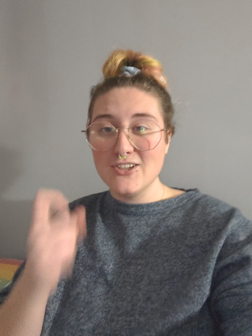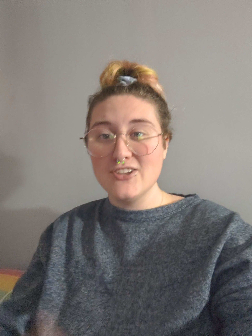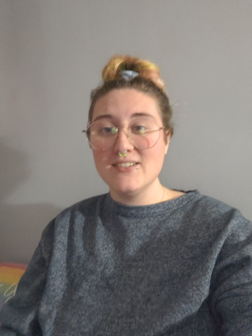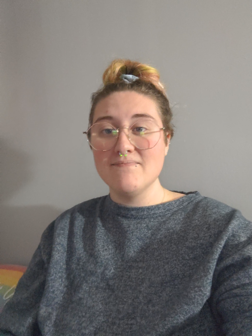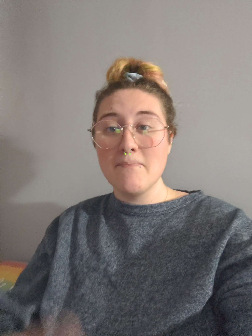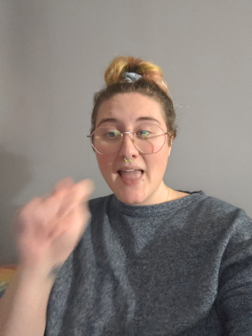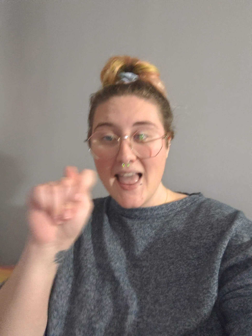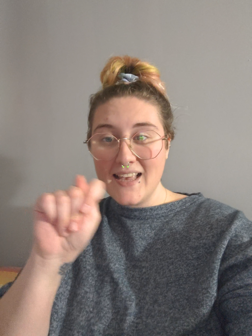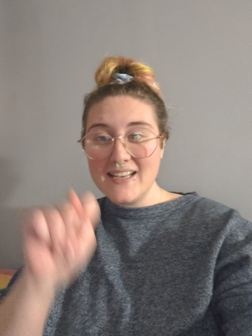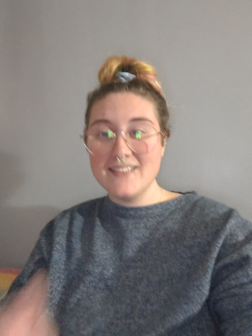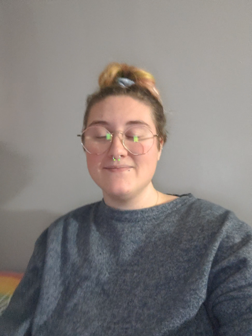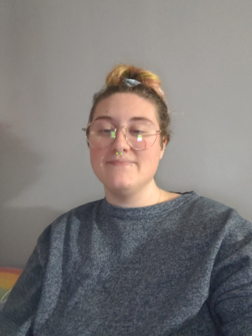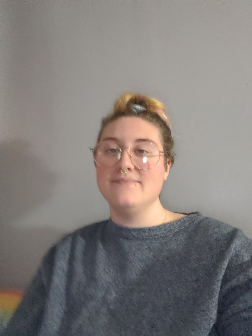potty